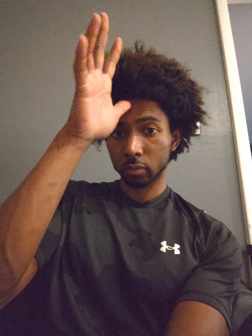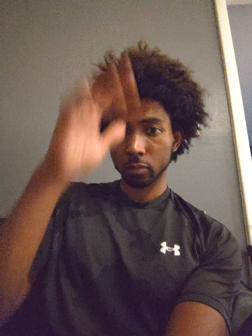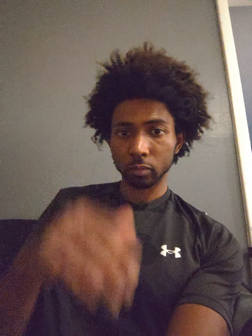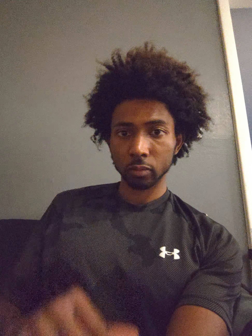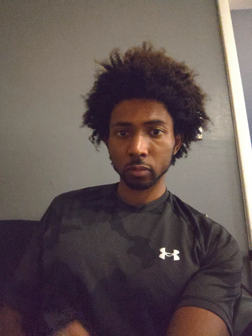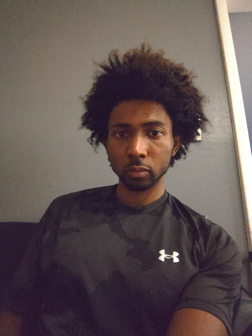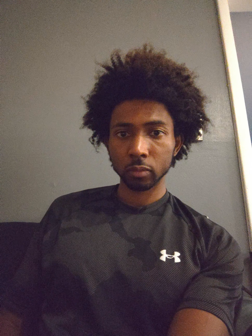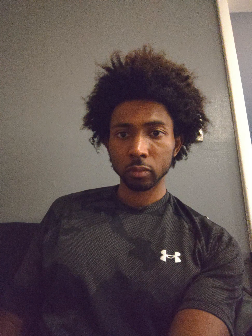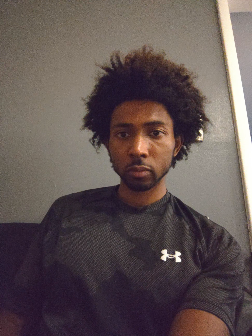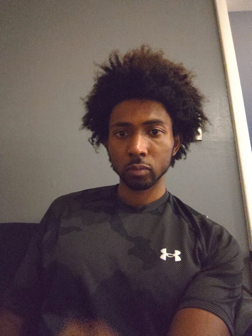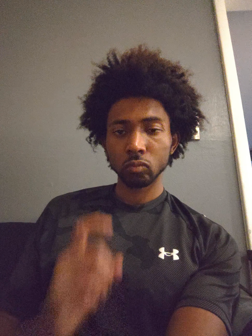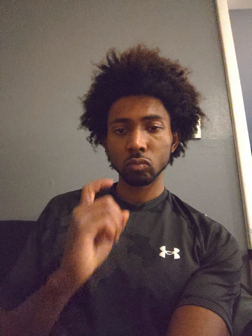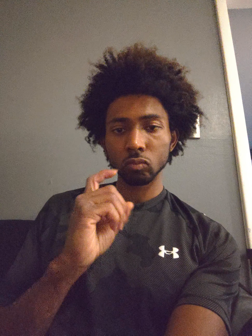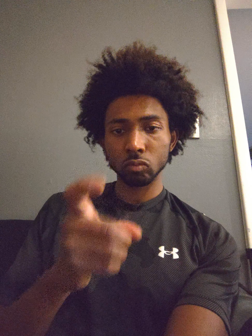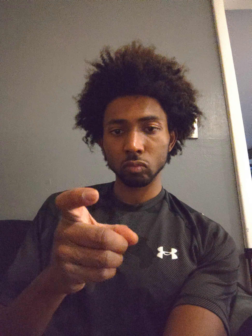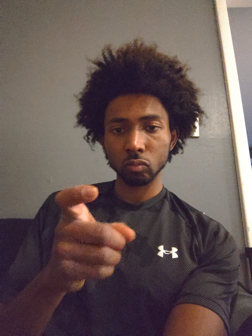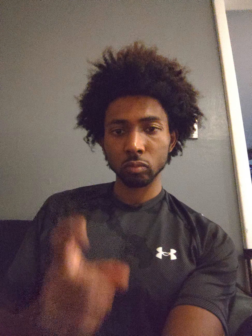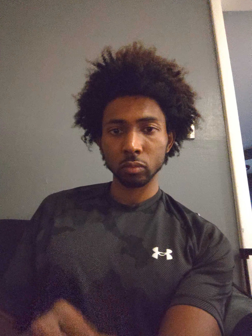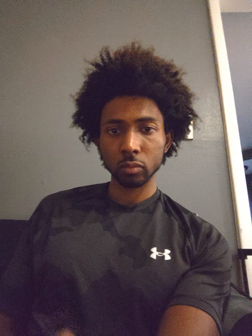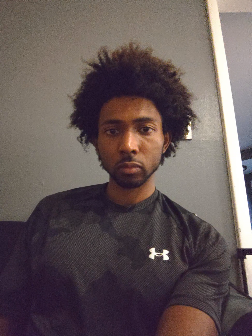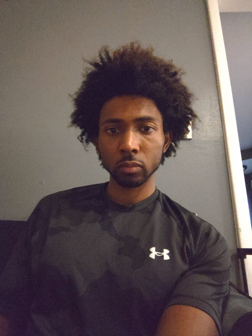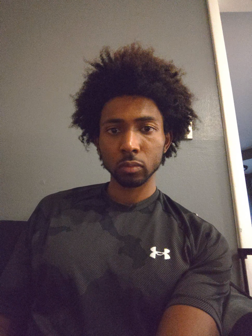present